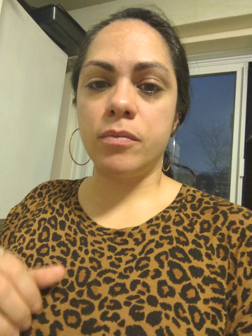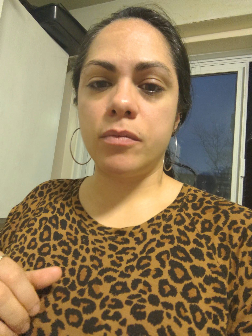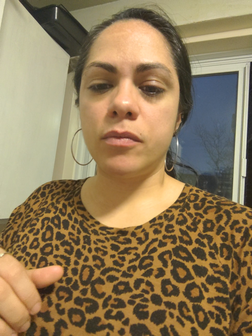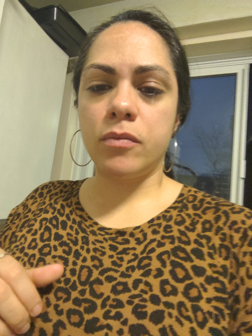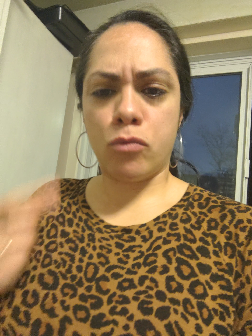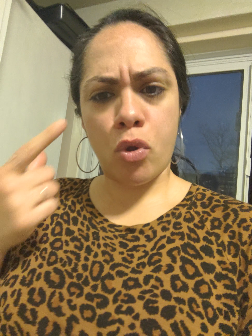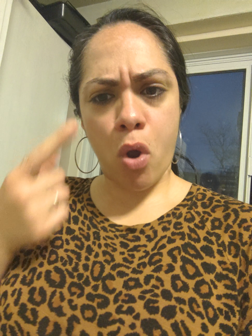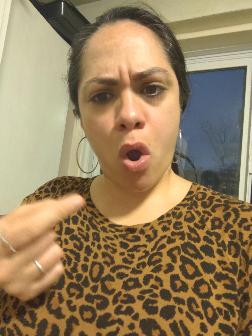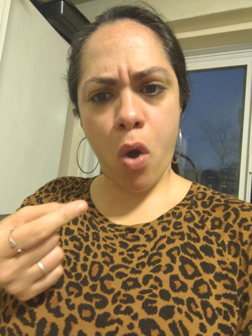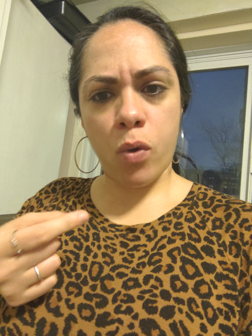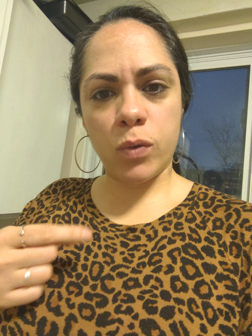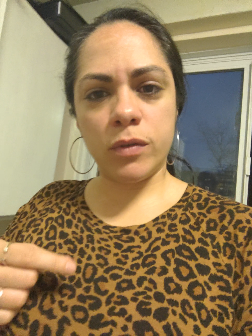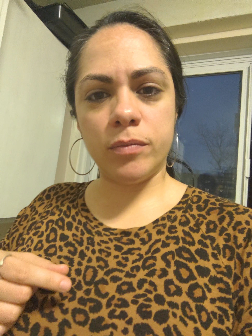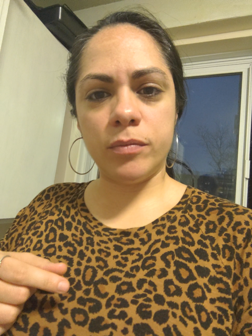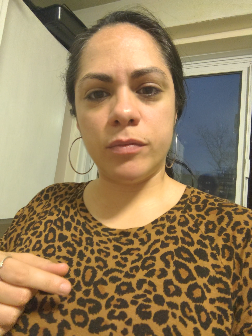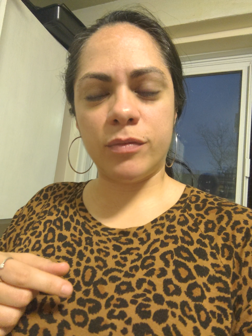go